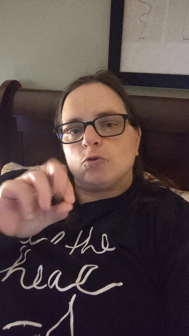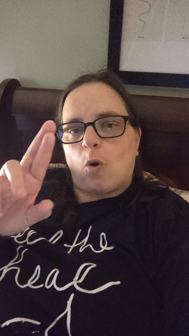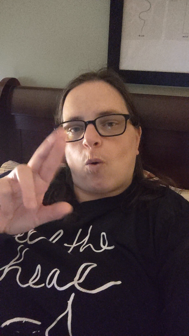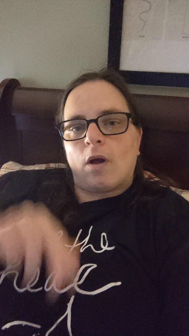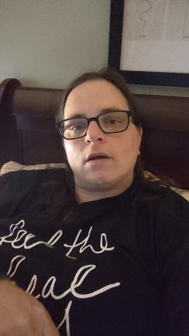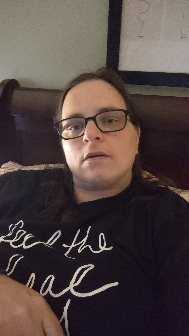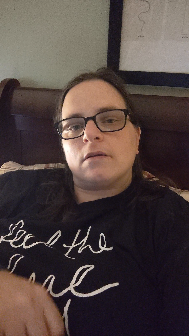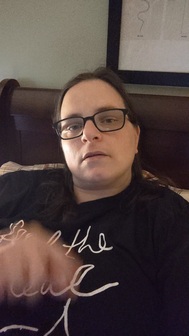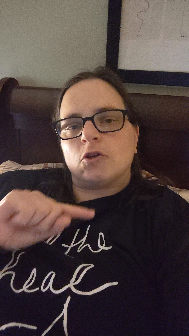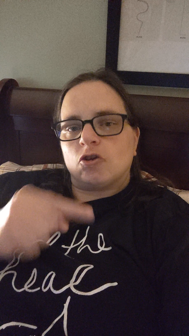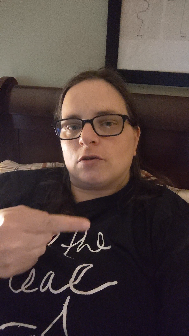hurt